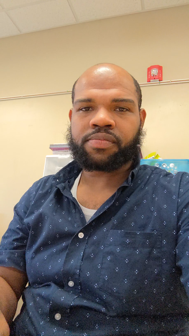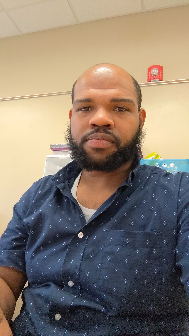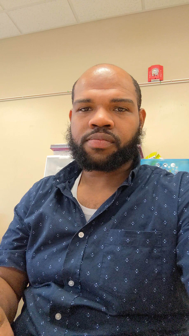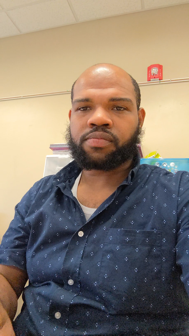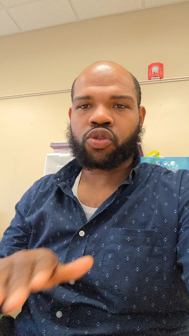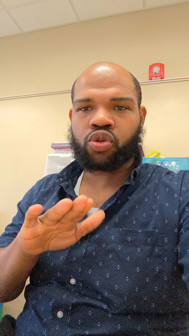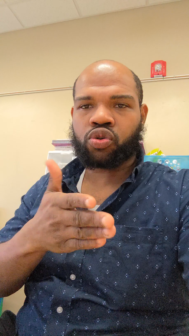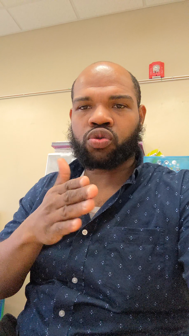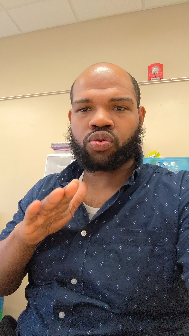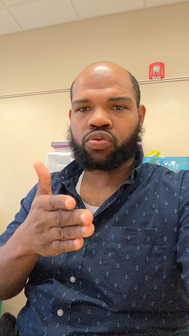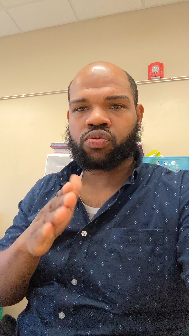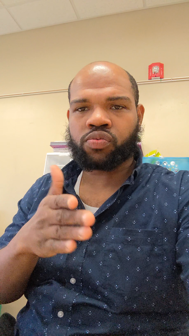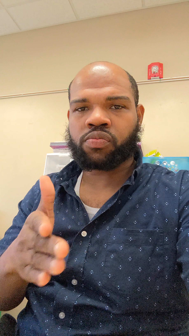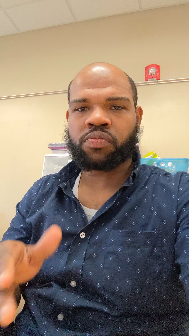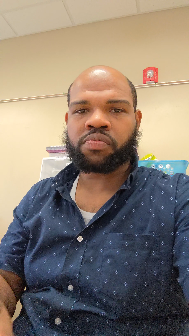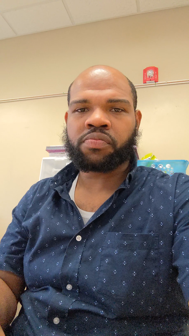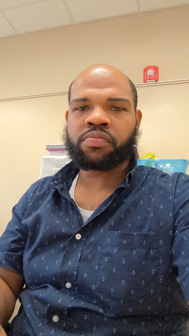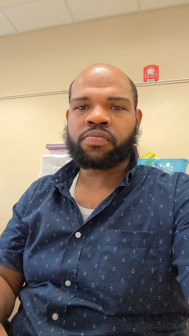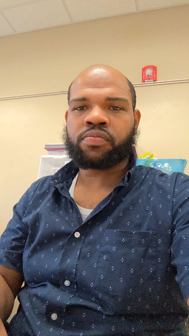cook